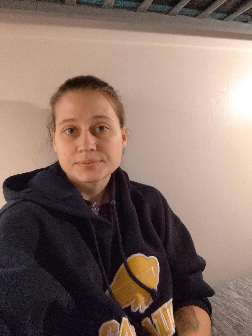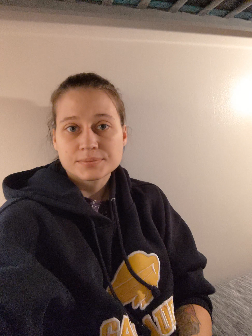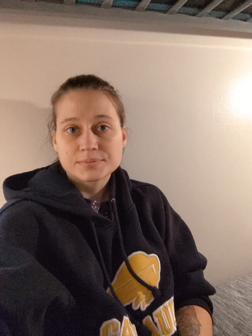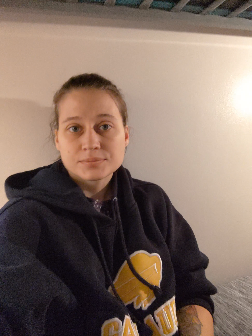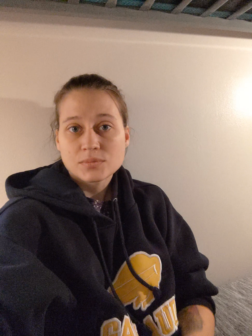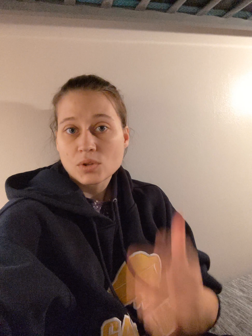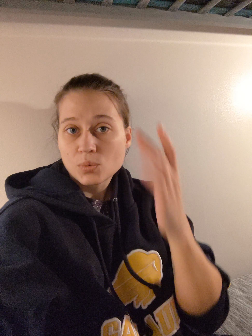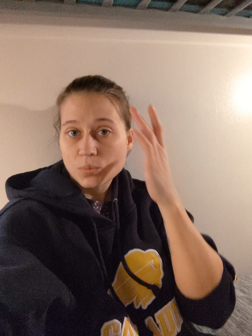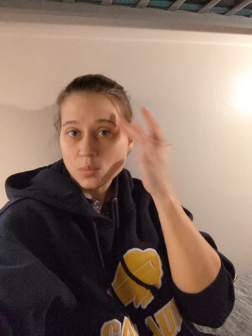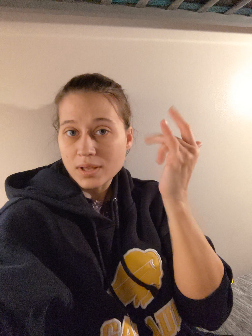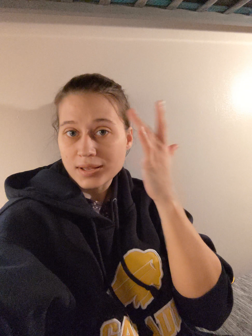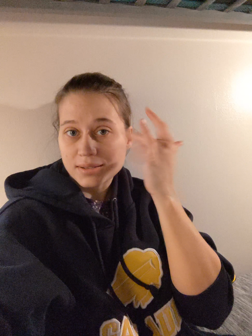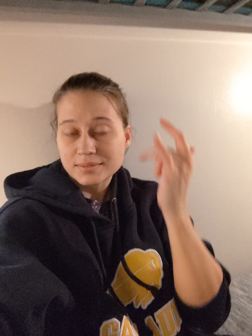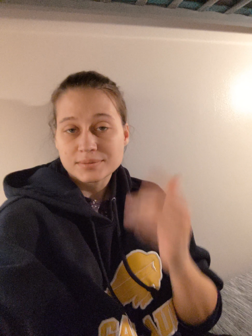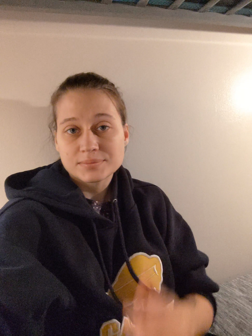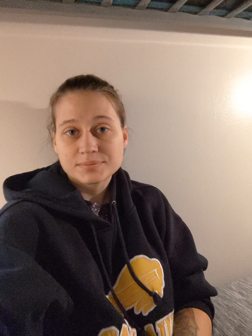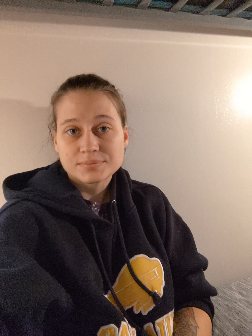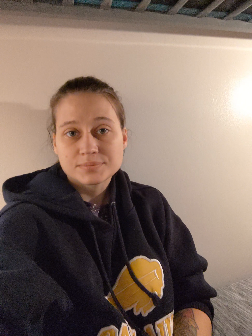why